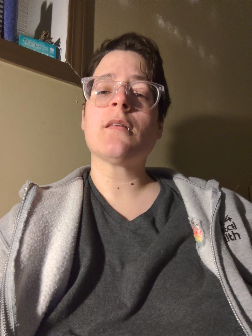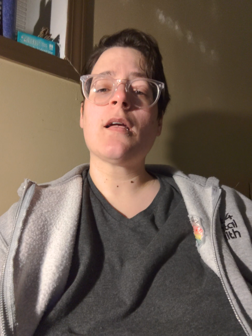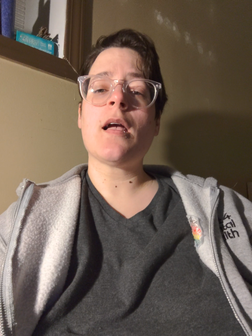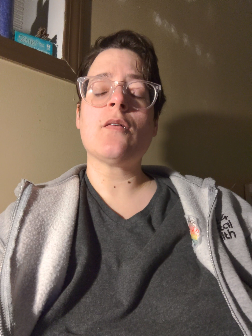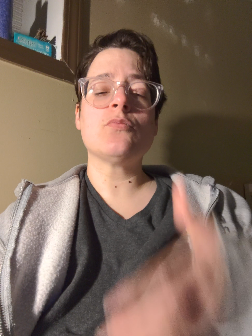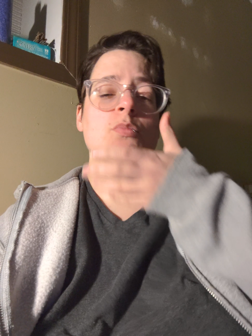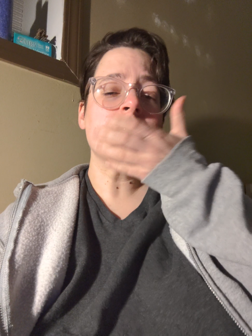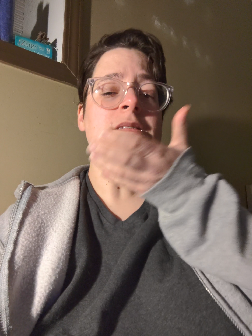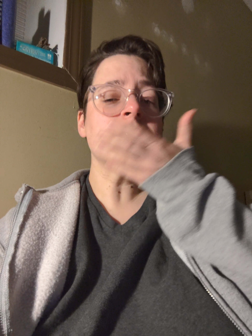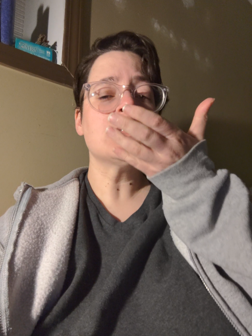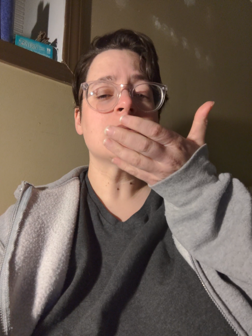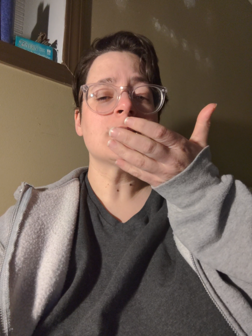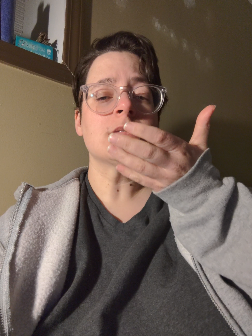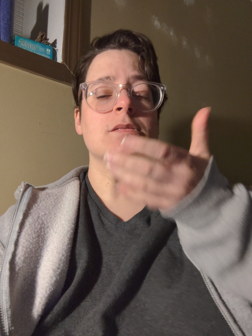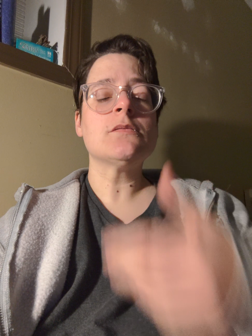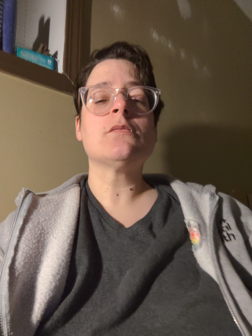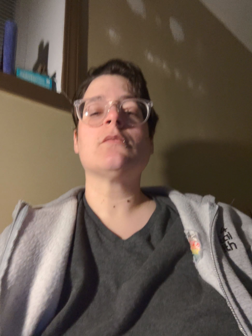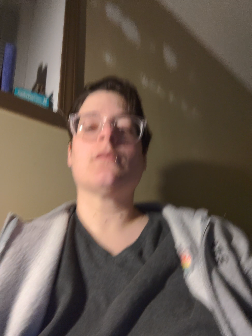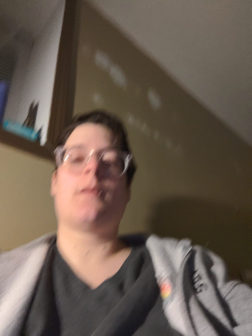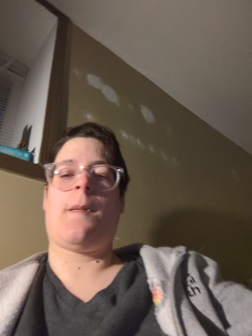grass